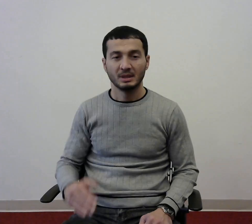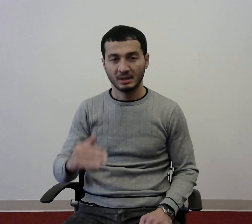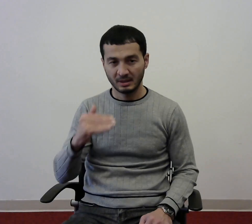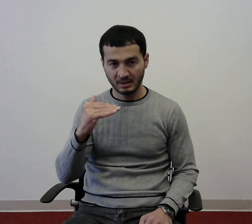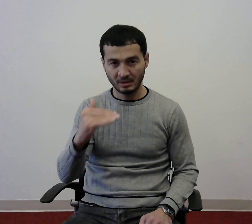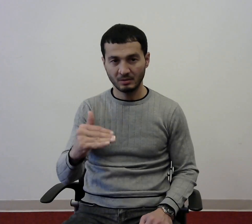sizin